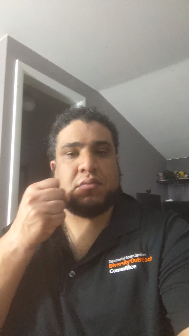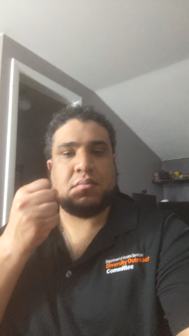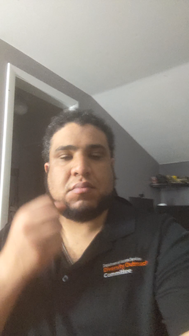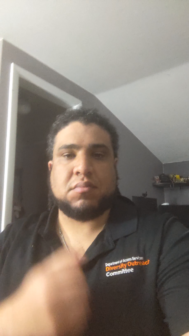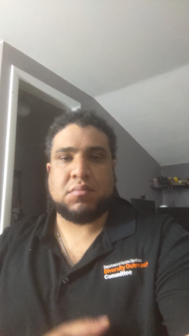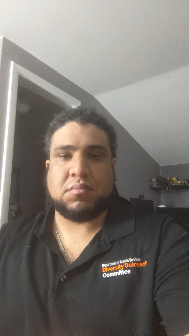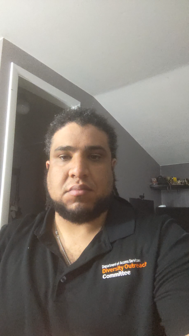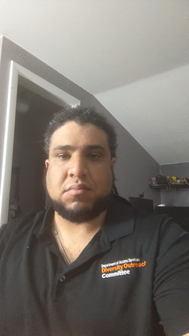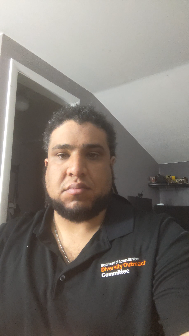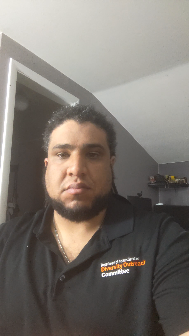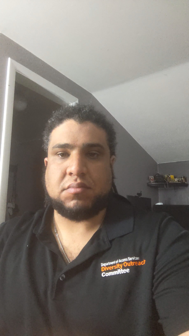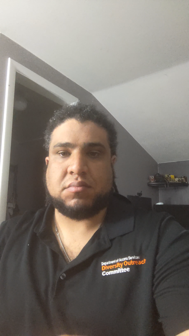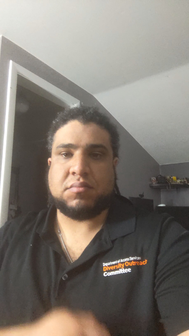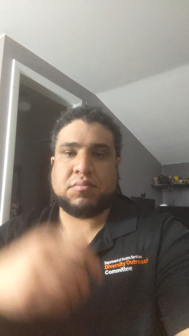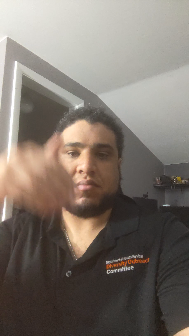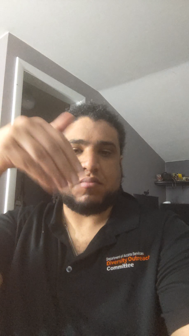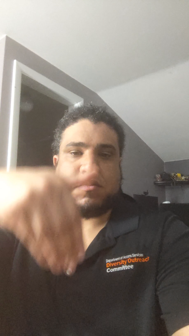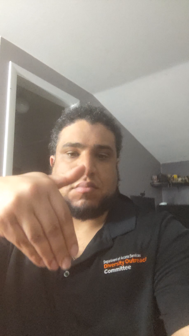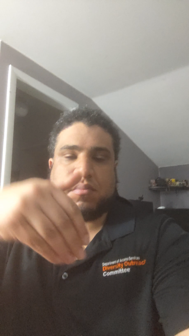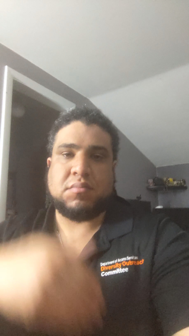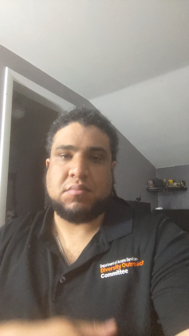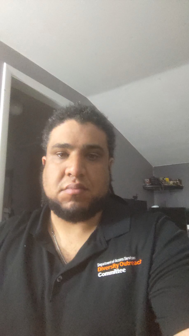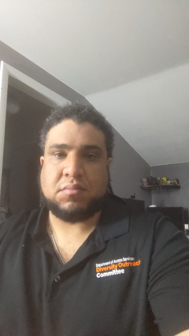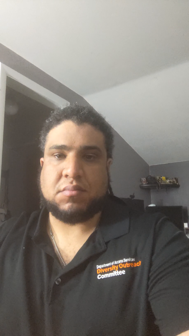night night